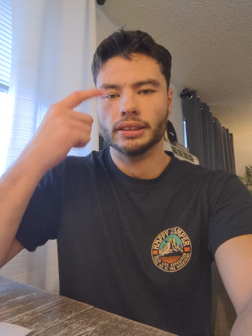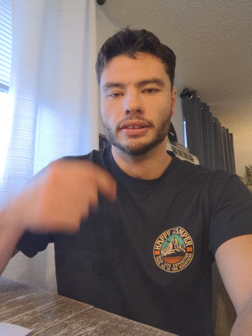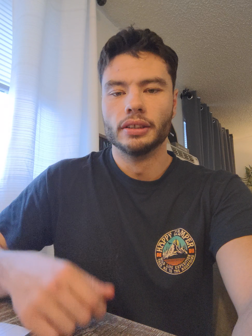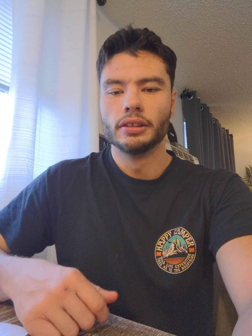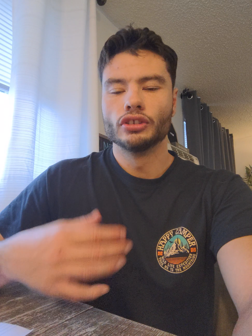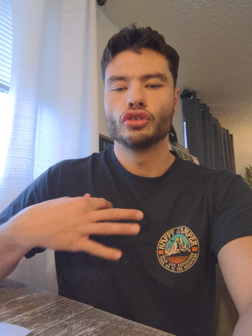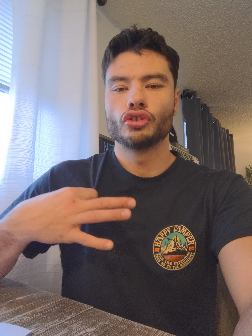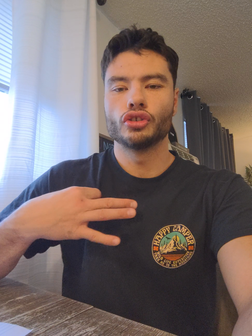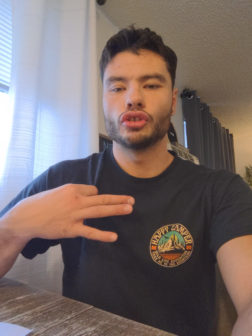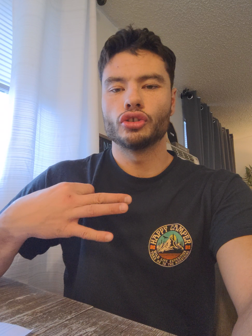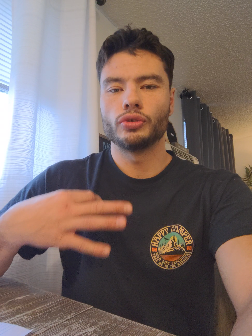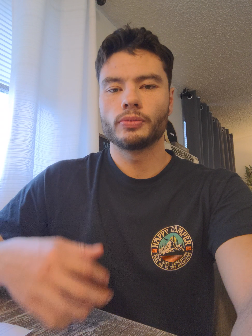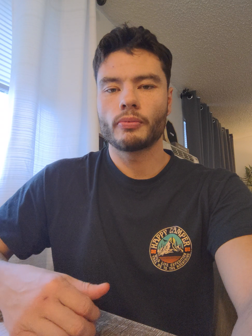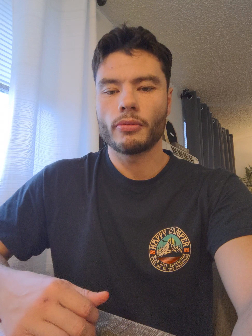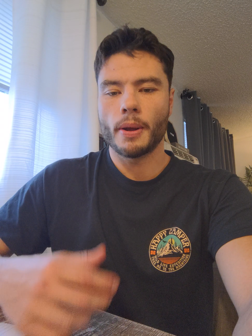shirt